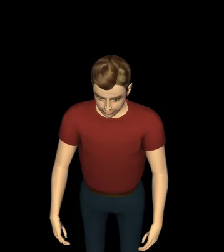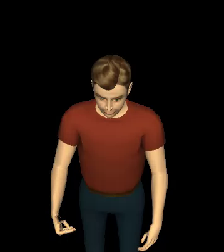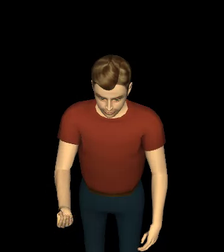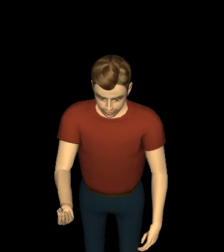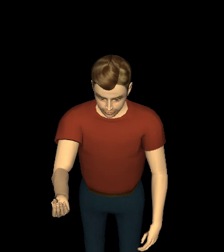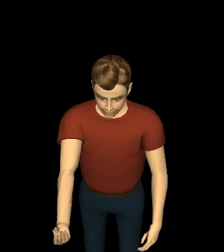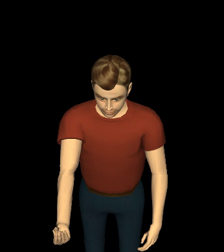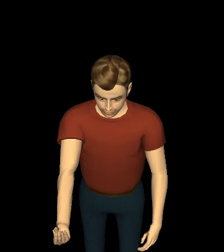يعطي